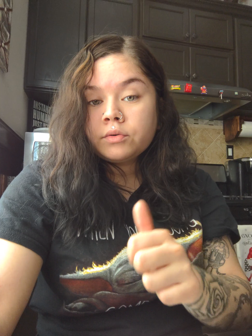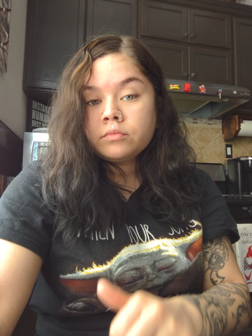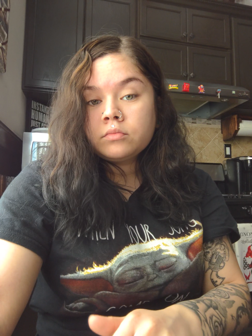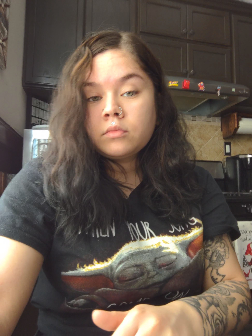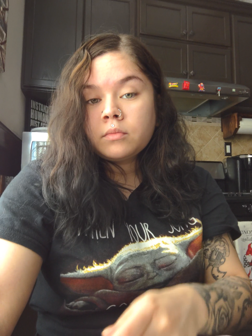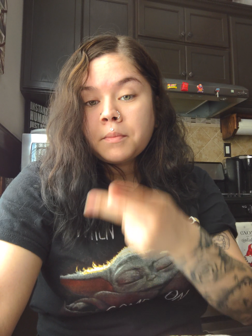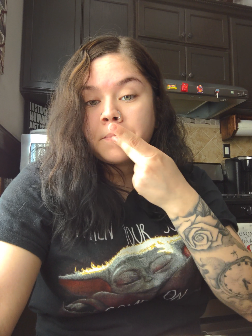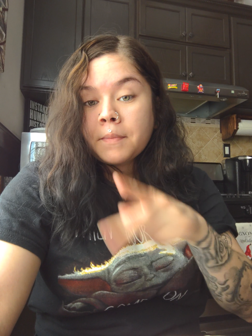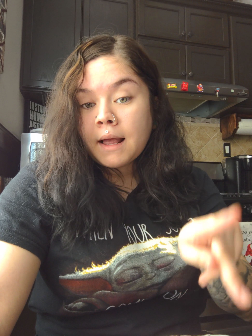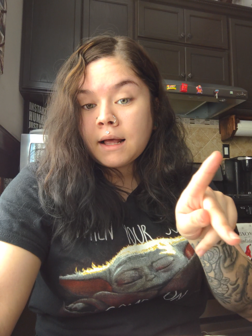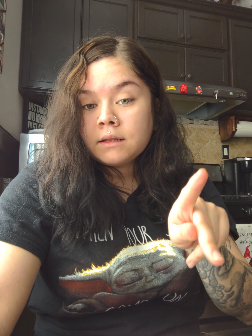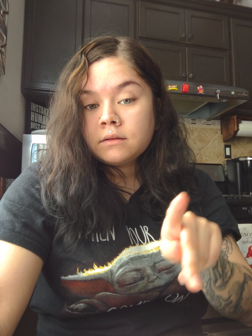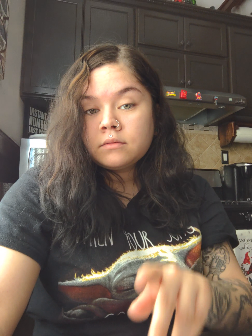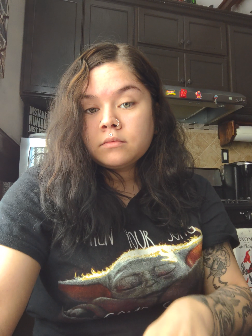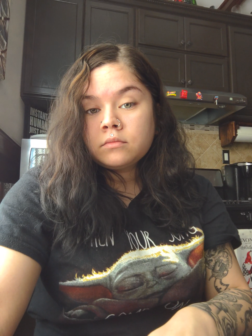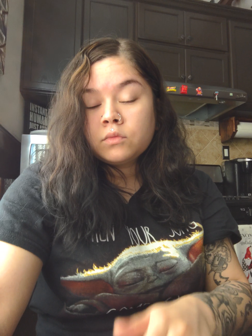pen